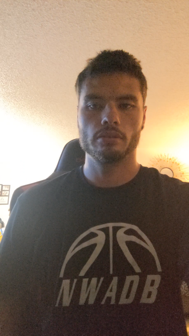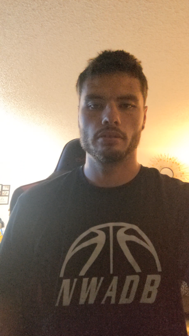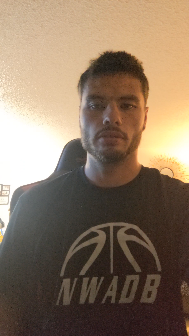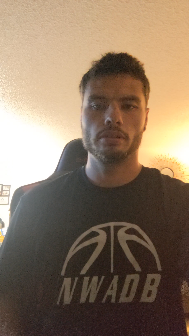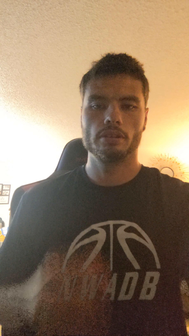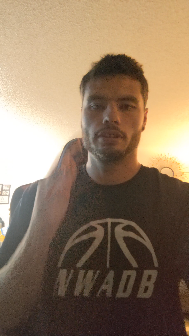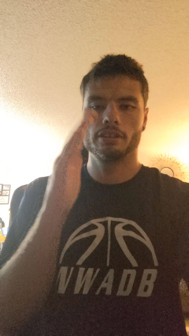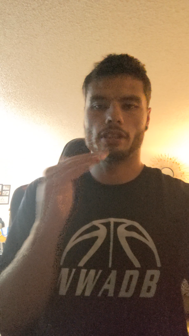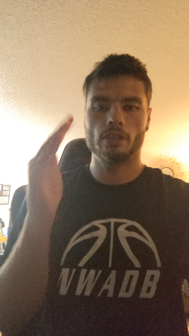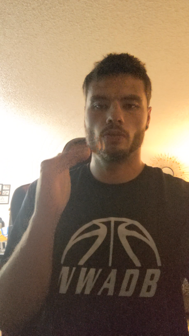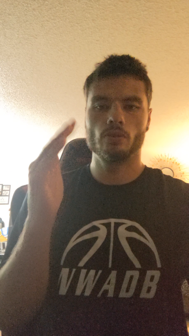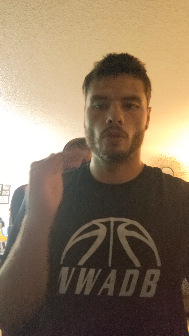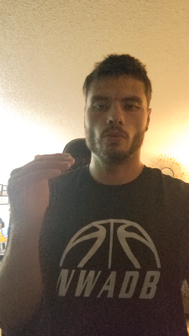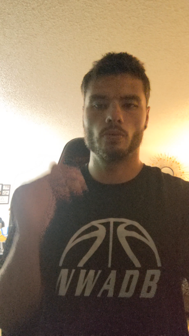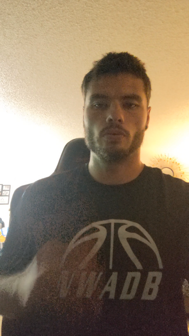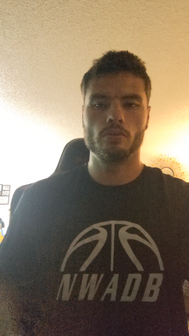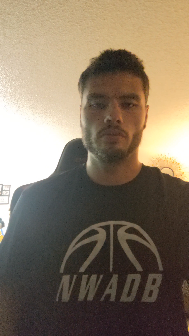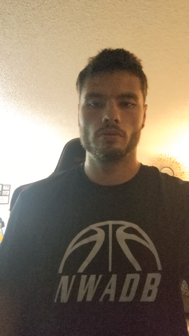downtown